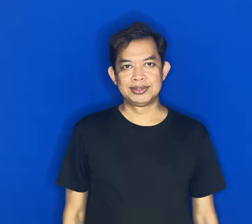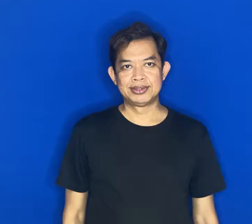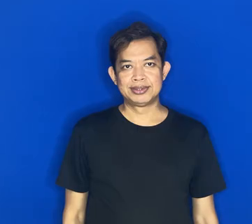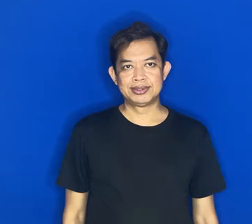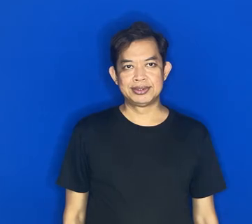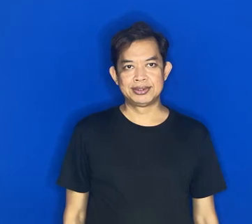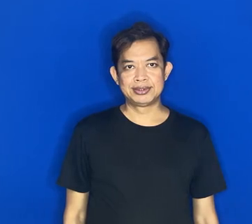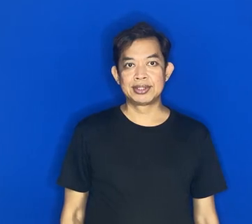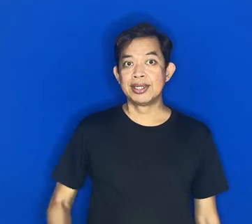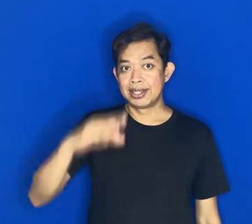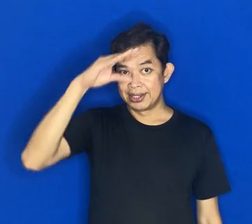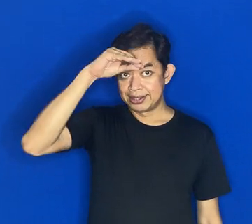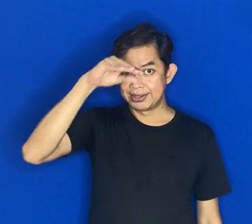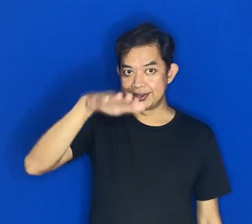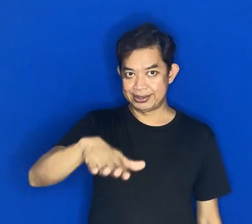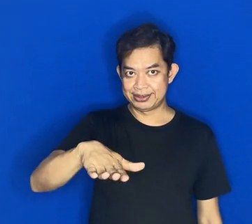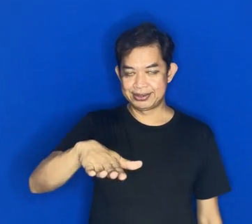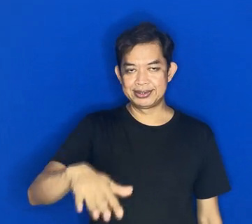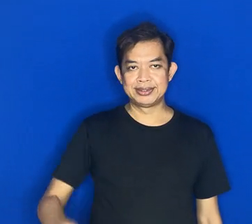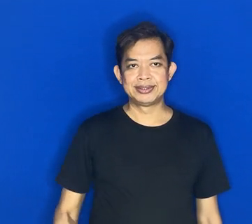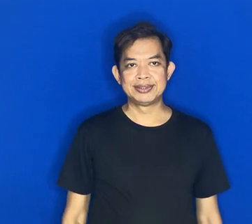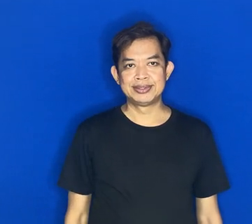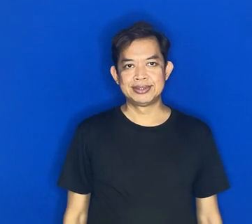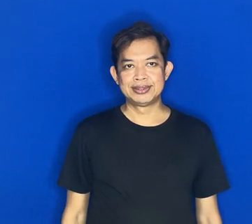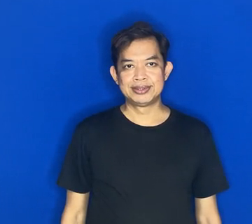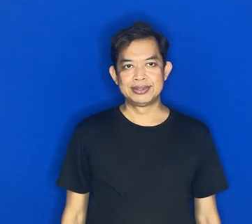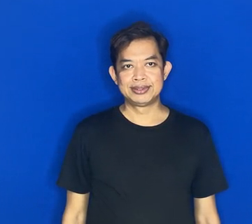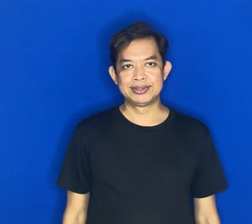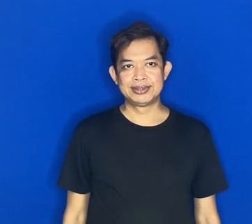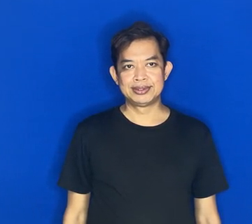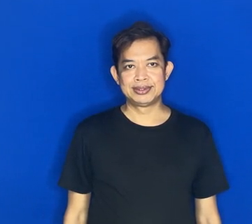boy